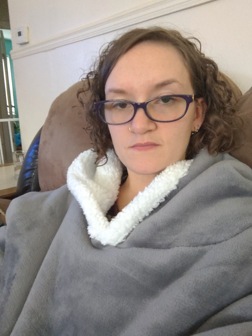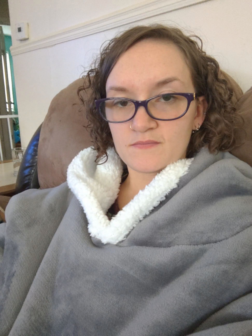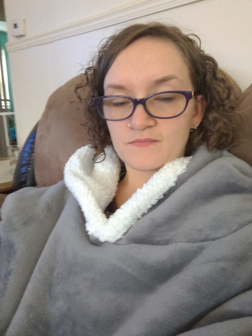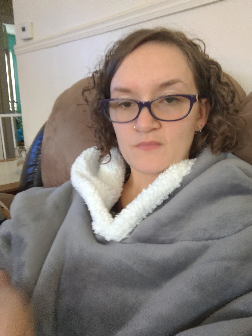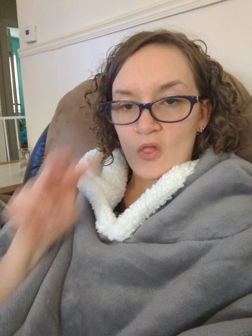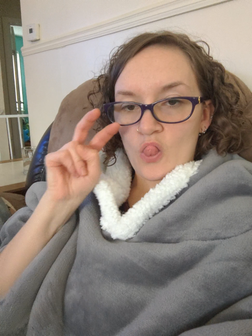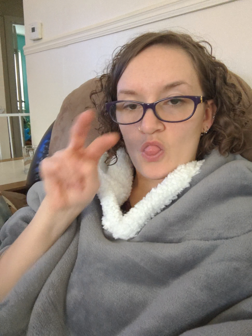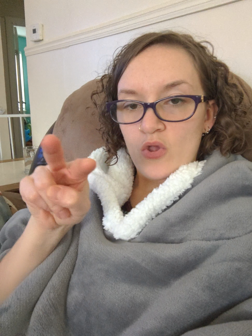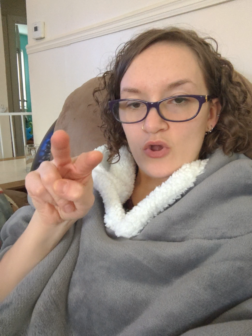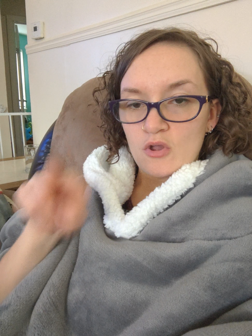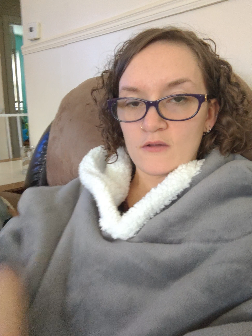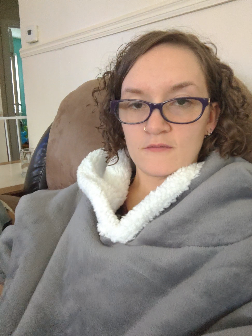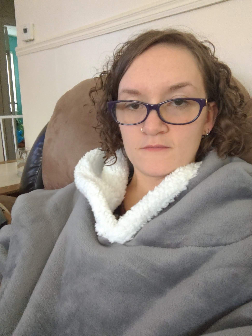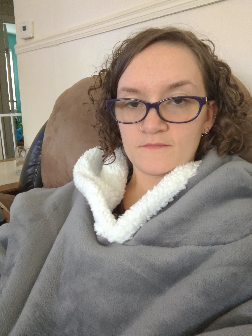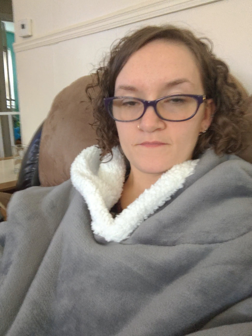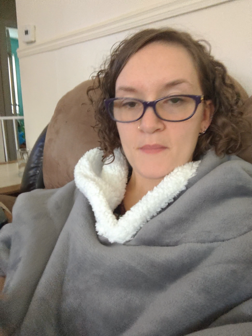look